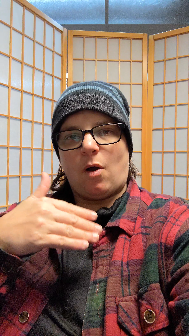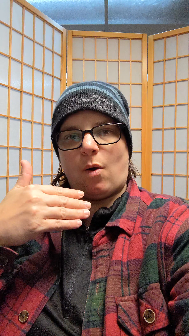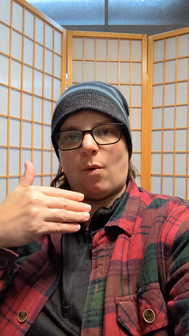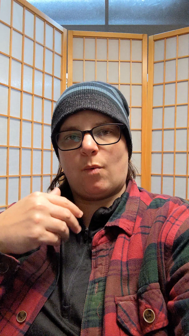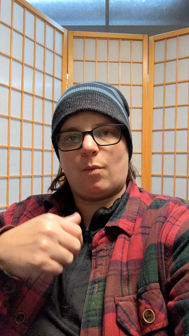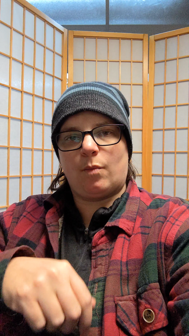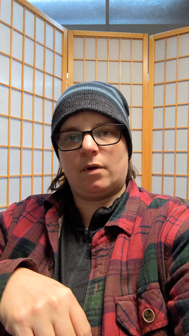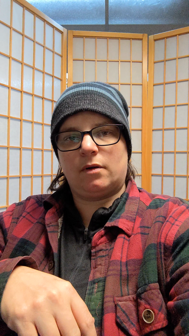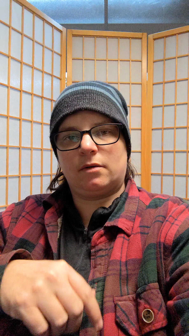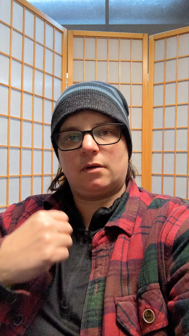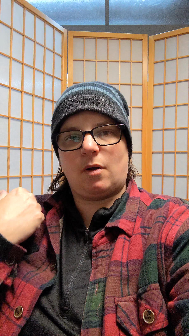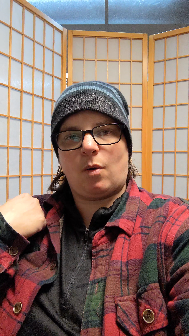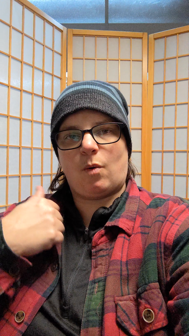coats